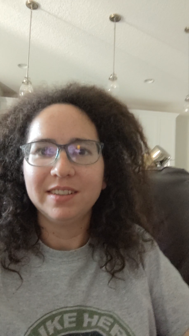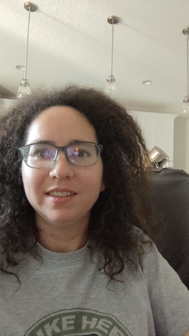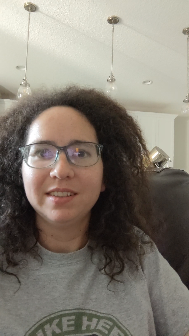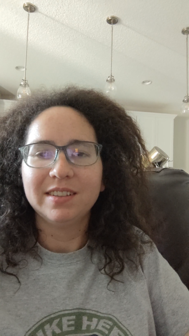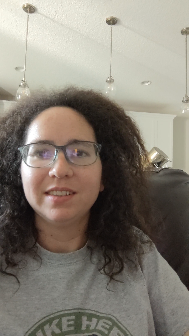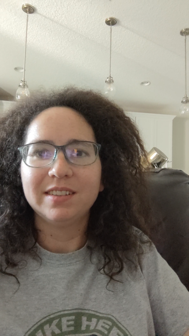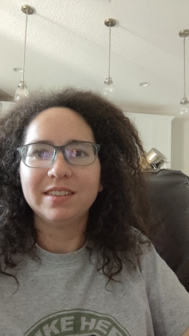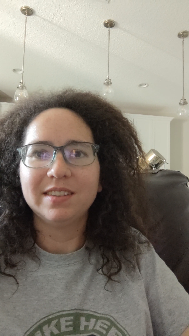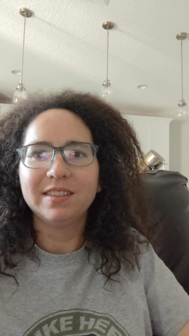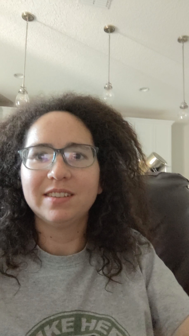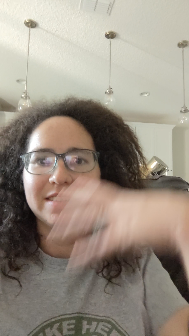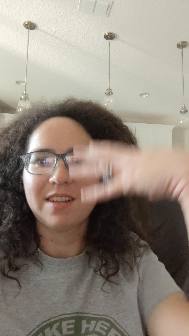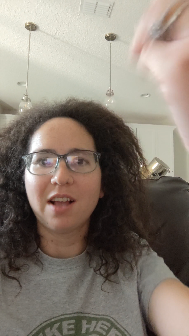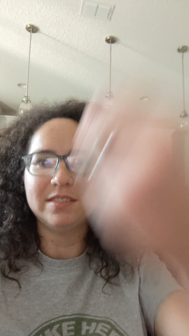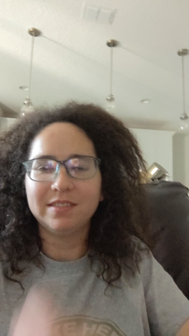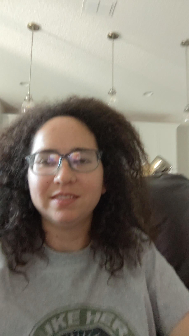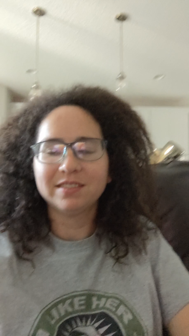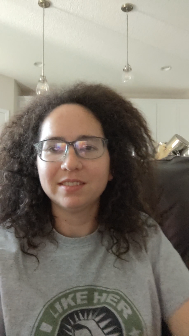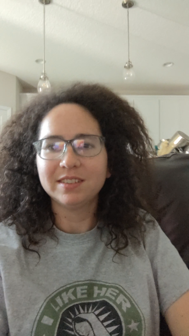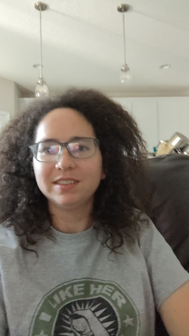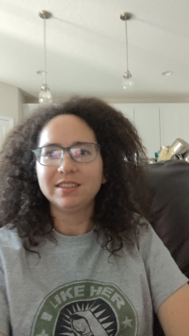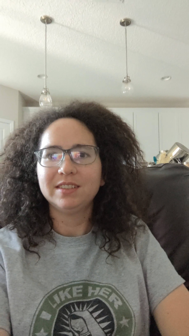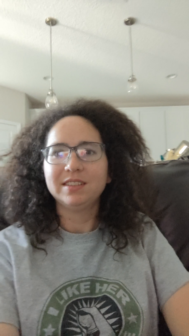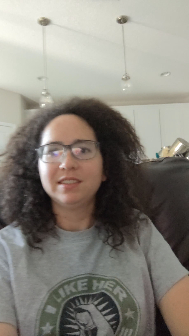going to